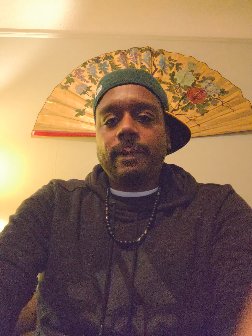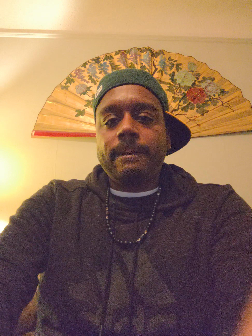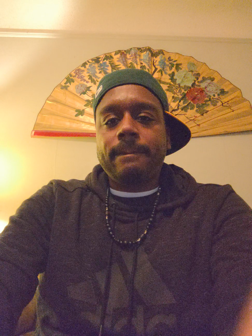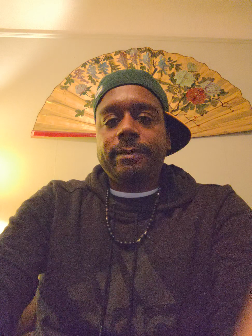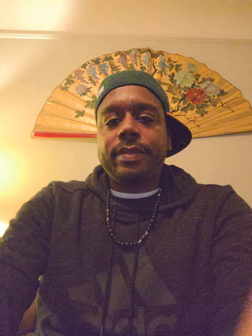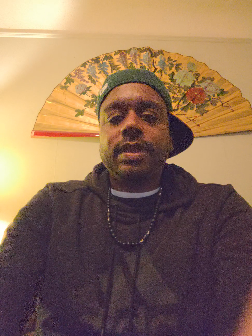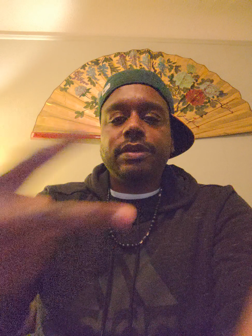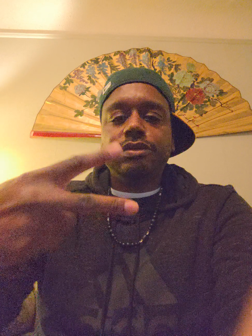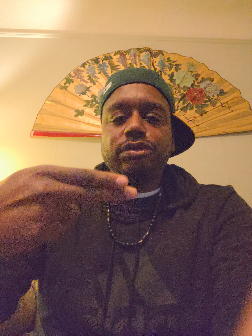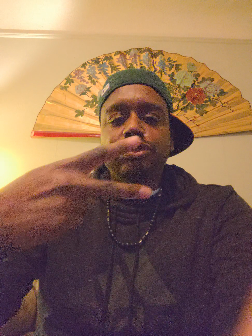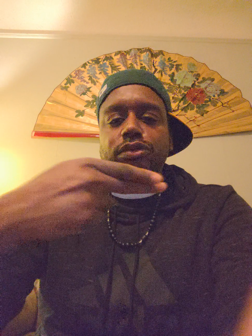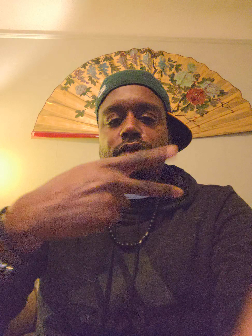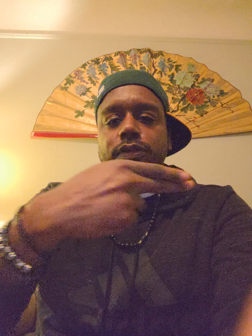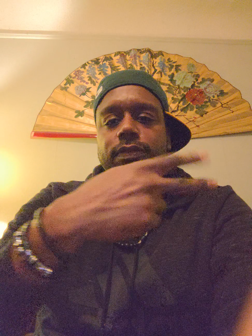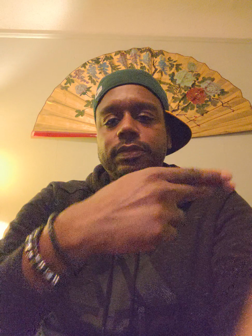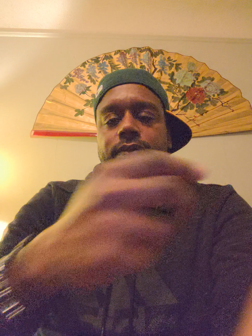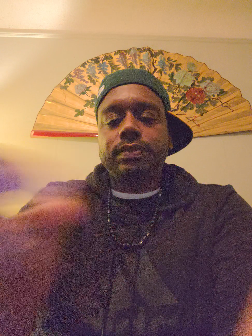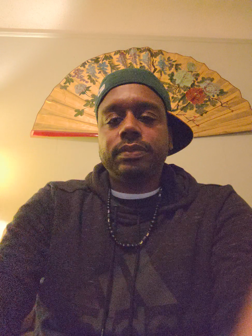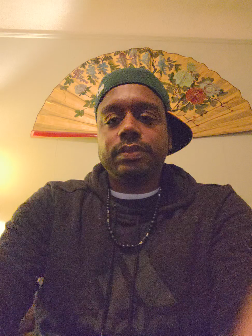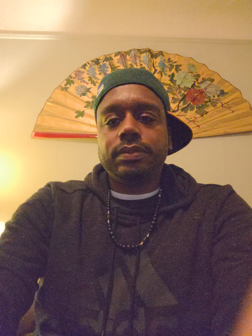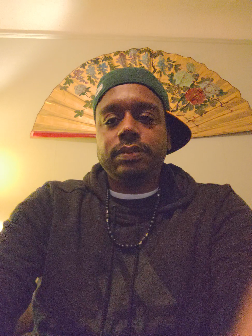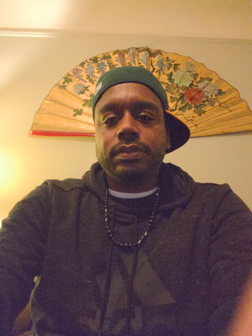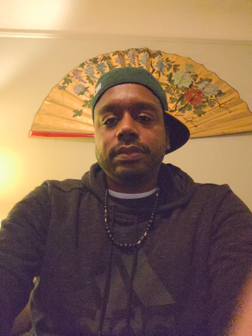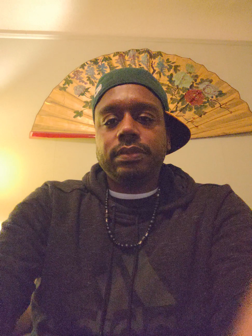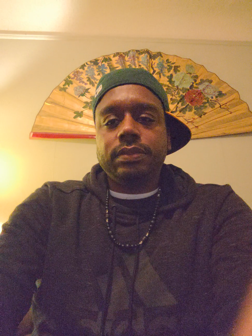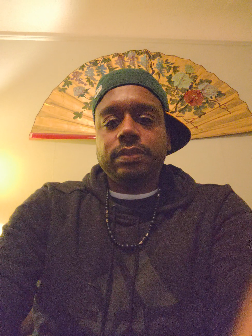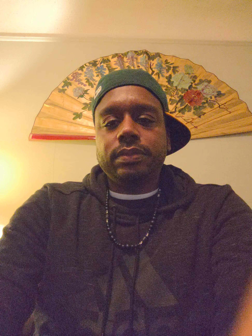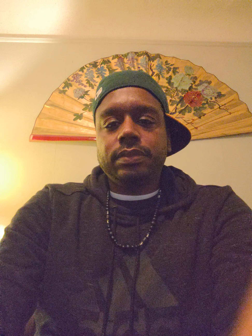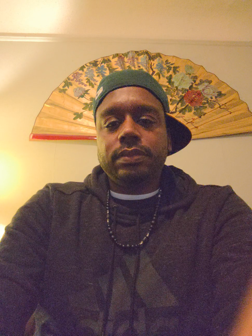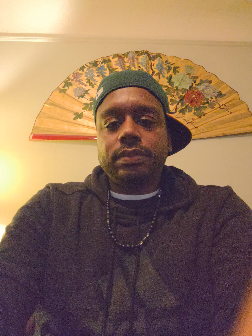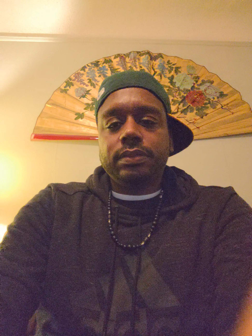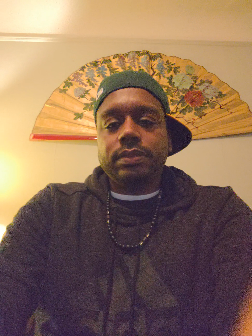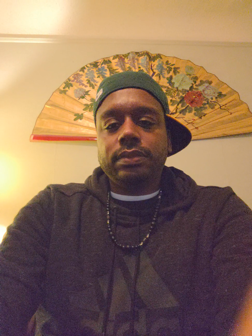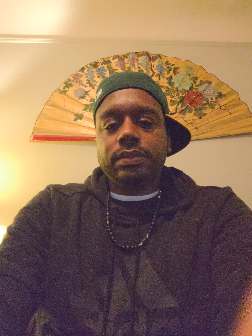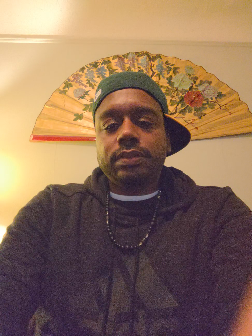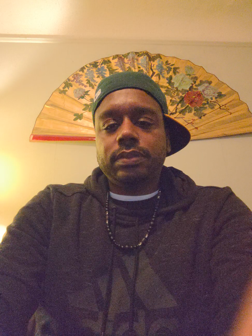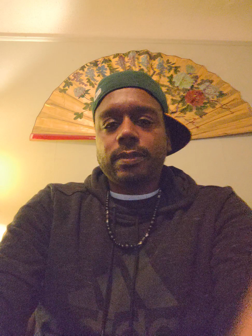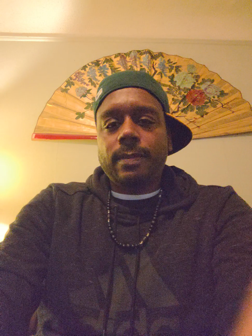scissors